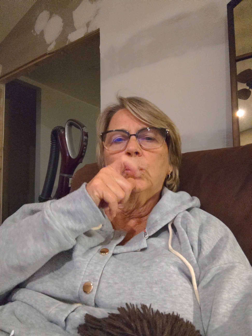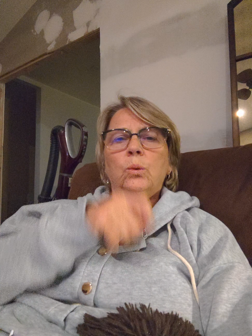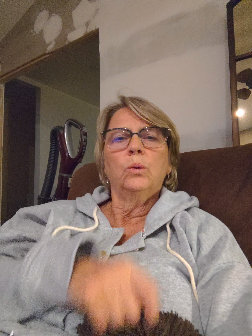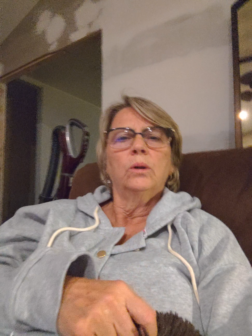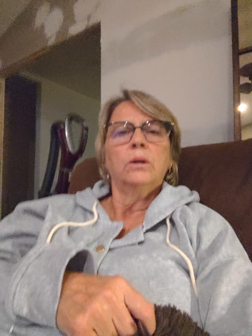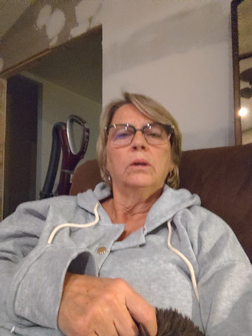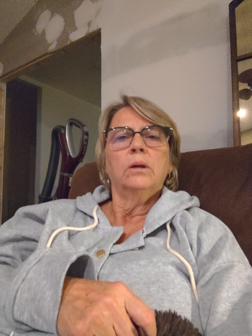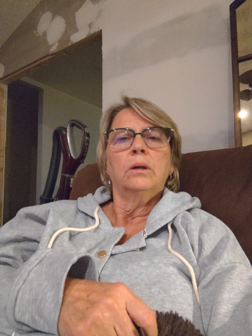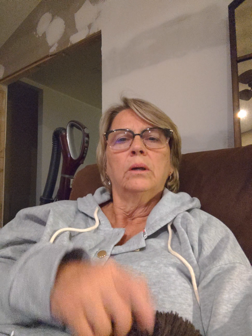who